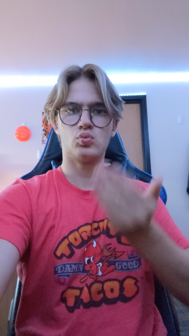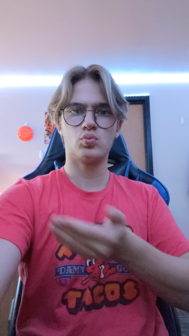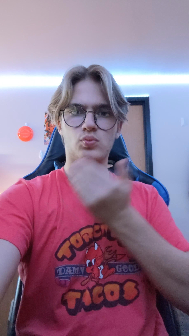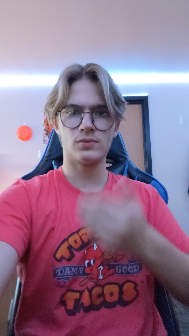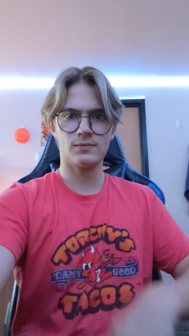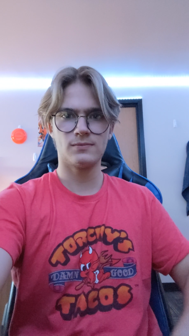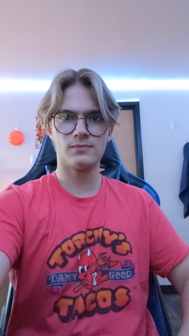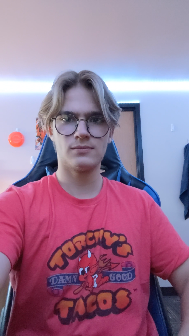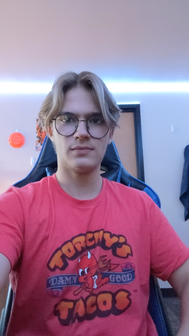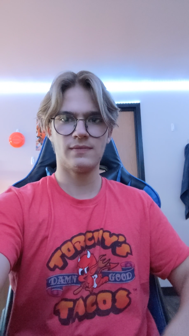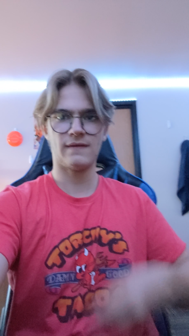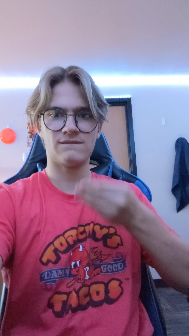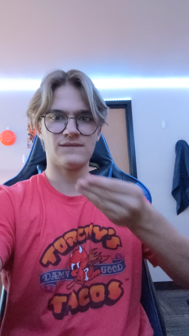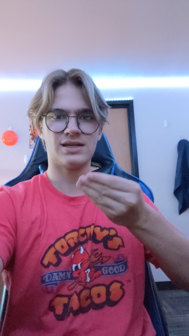feed